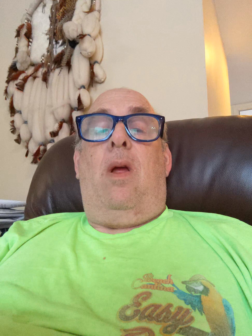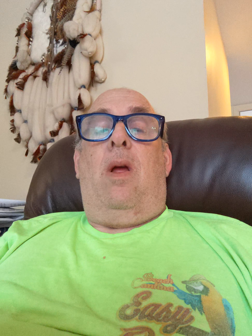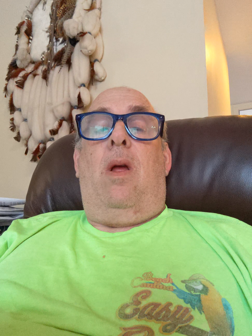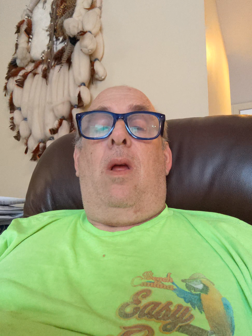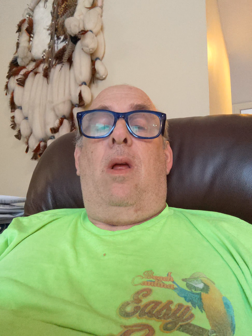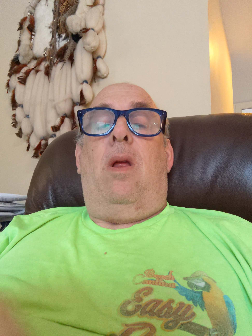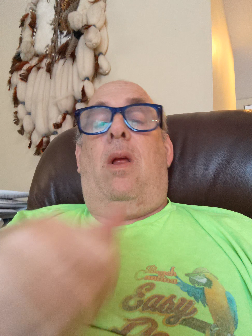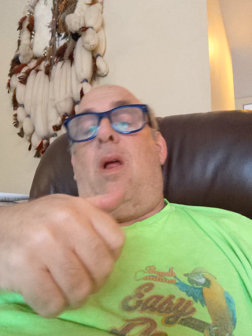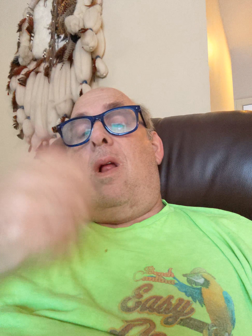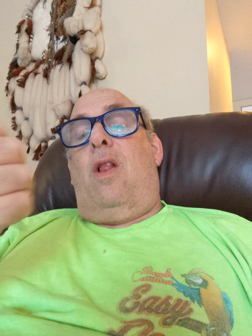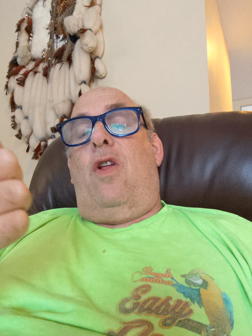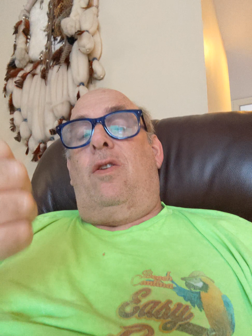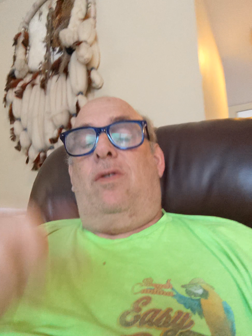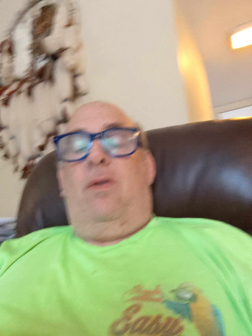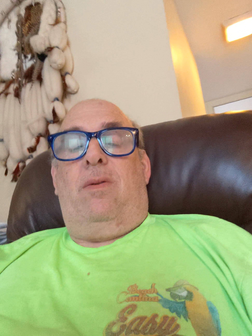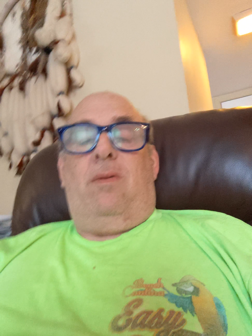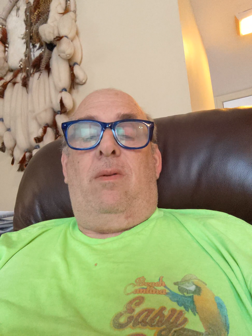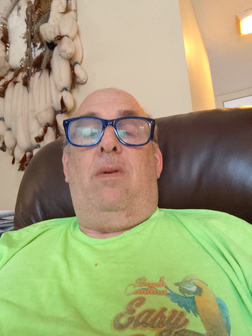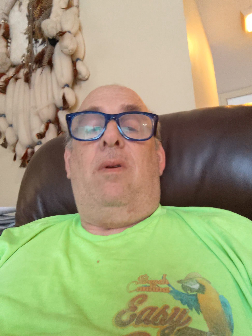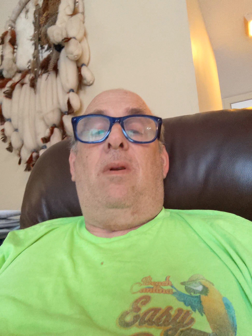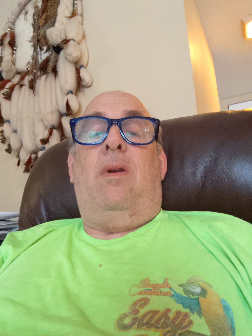another